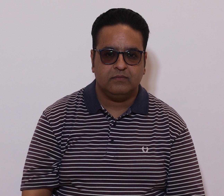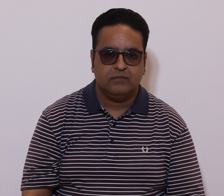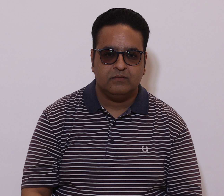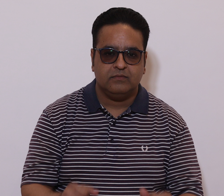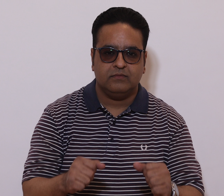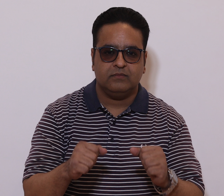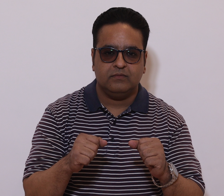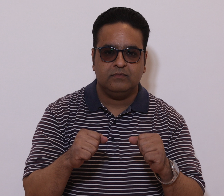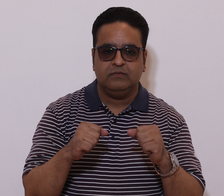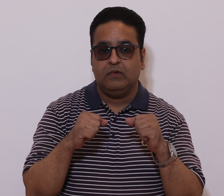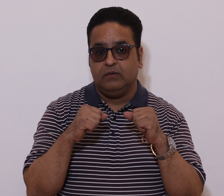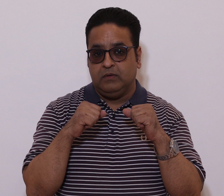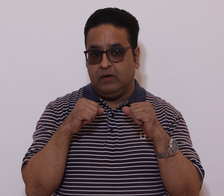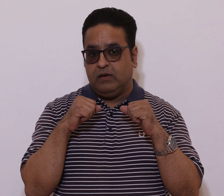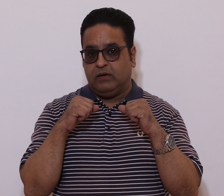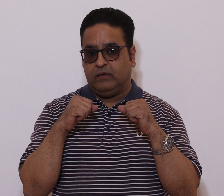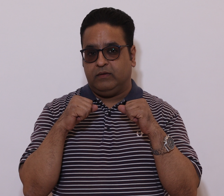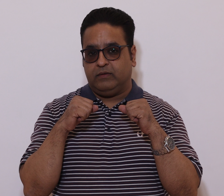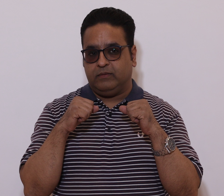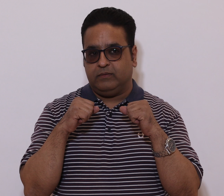scared